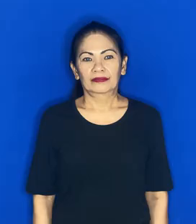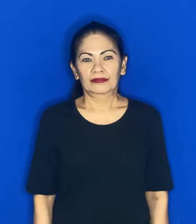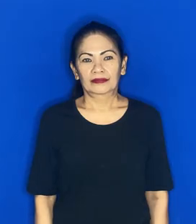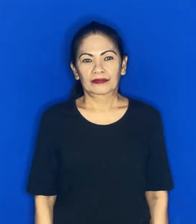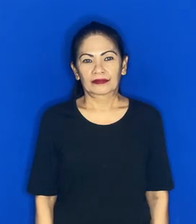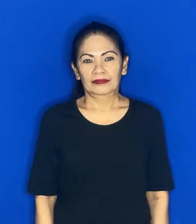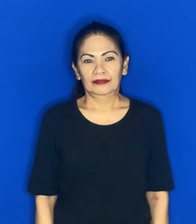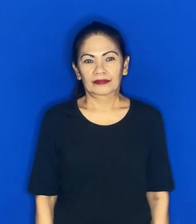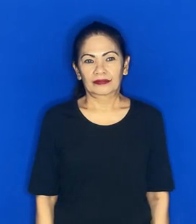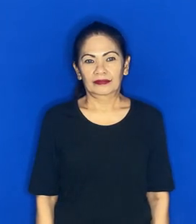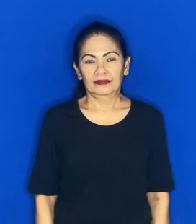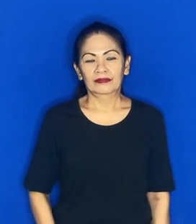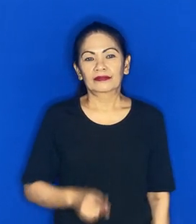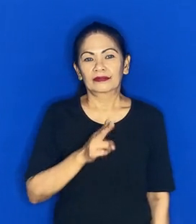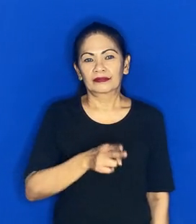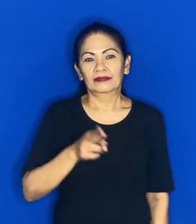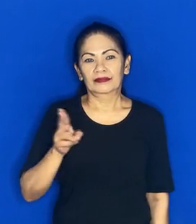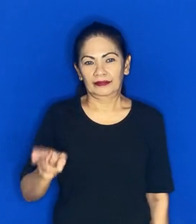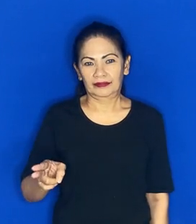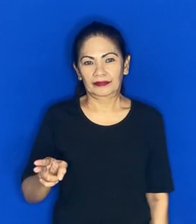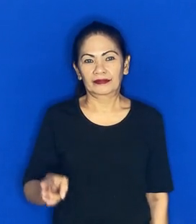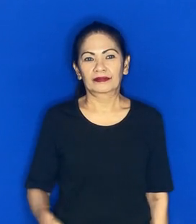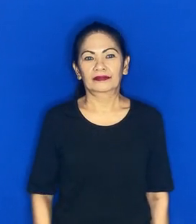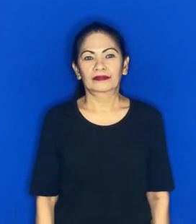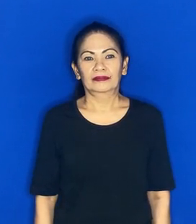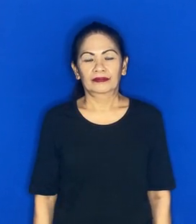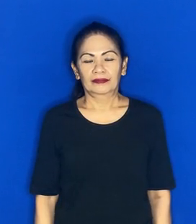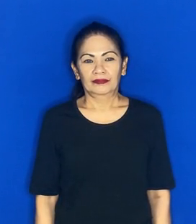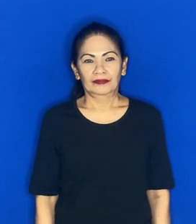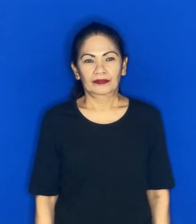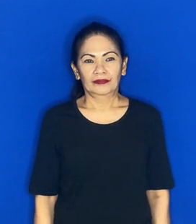hard of hearing